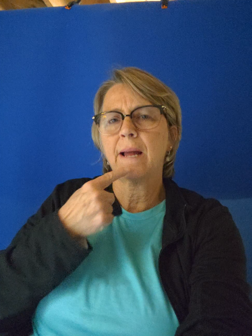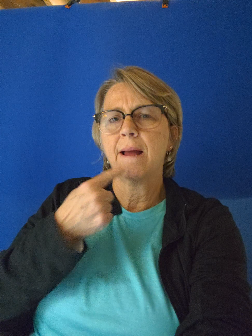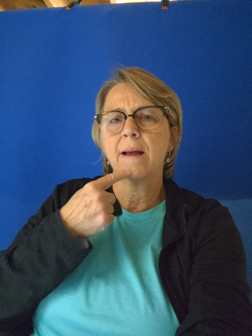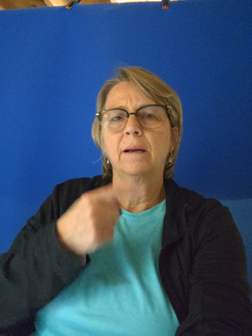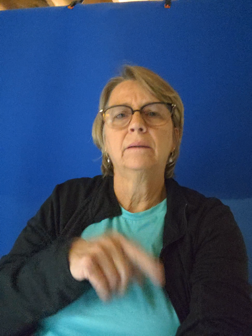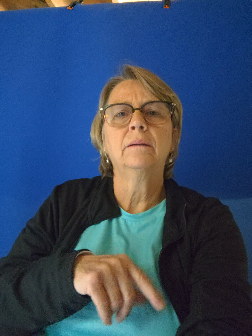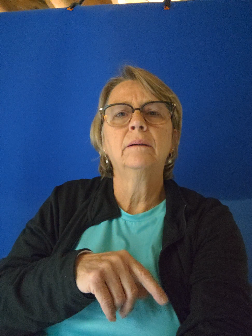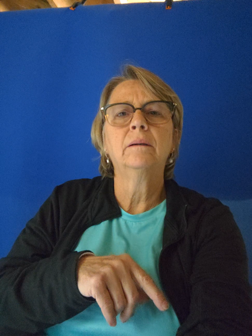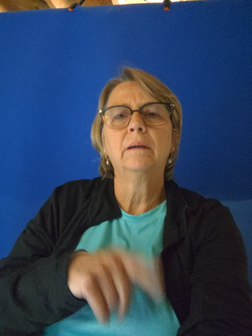say